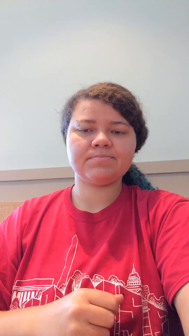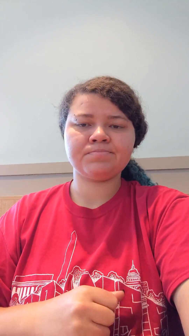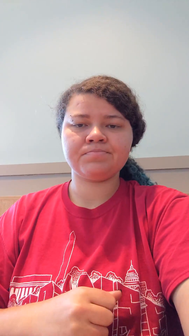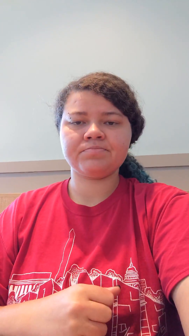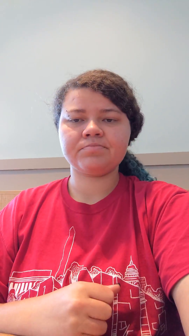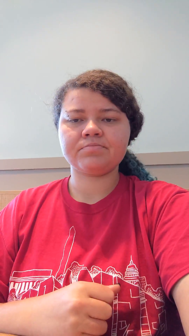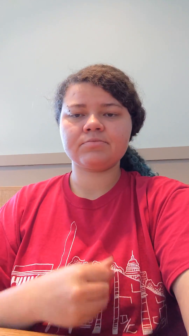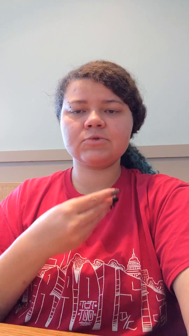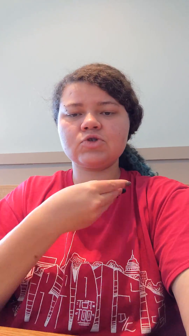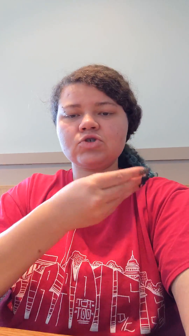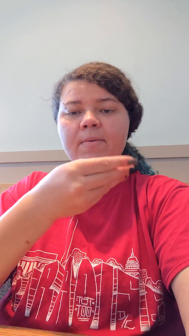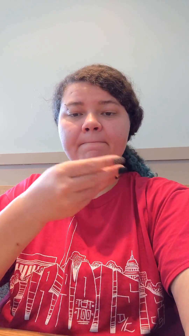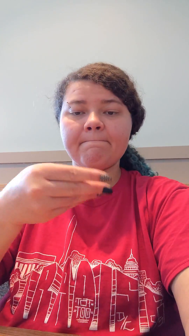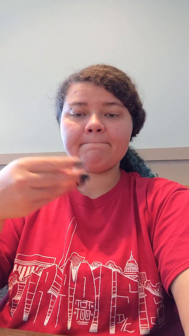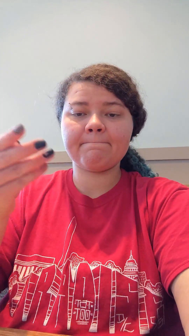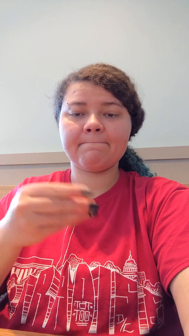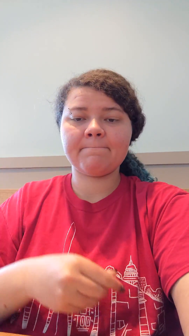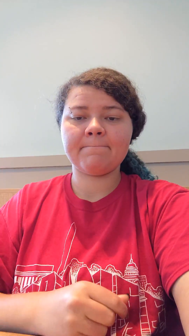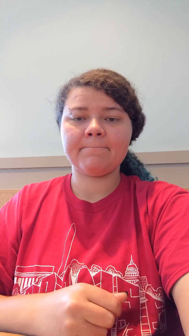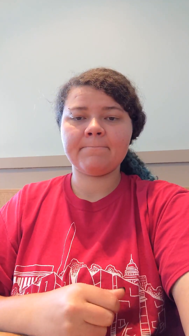shopping